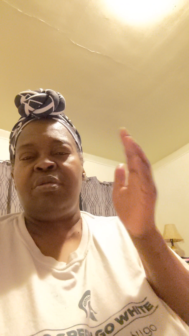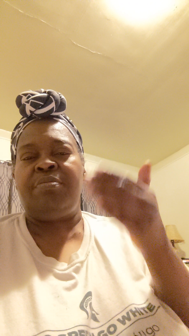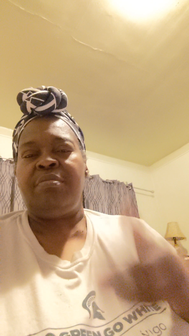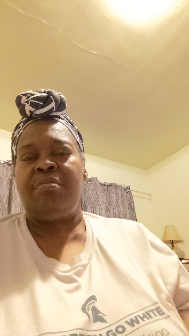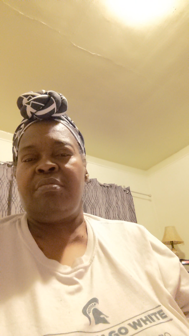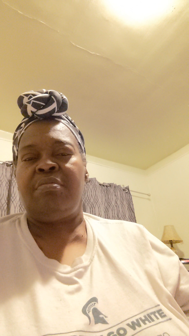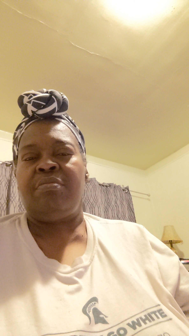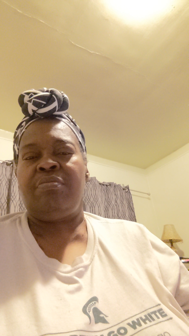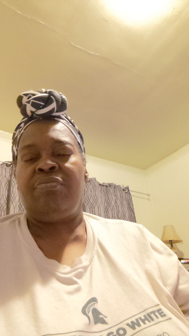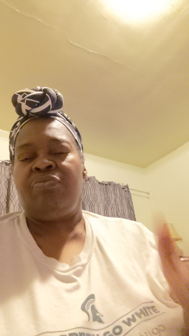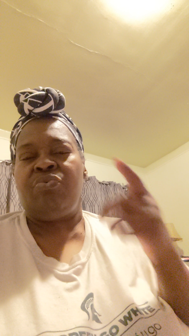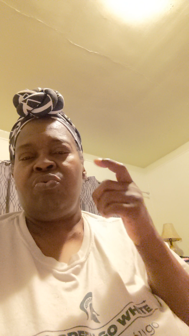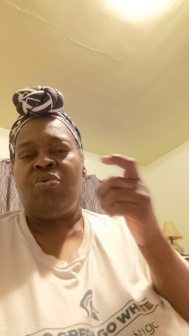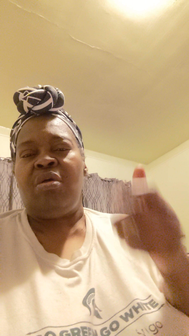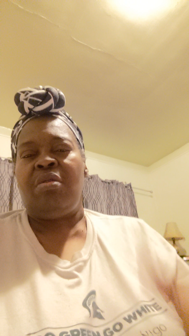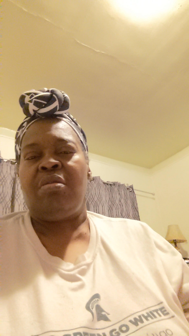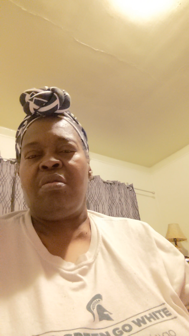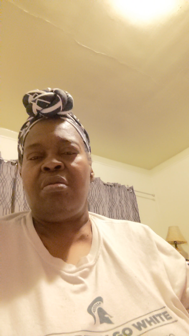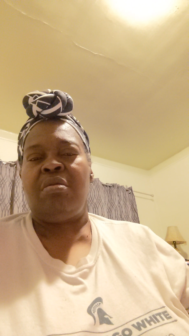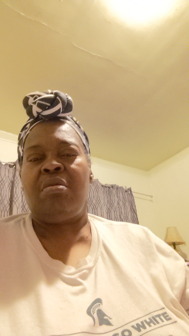run